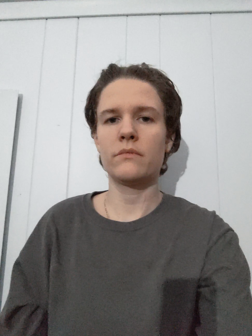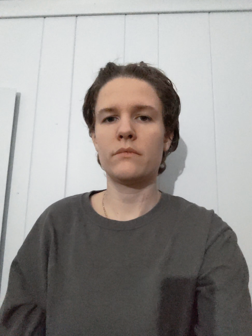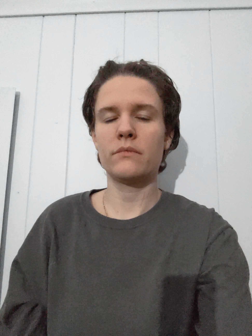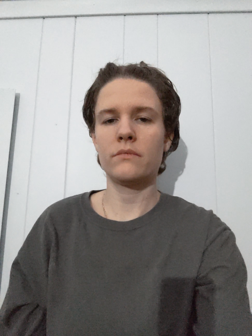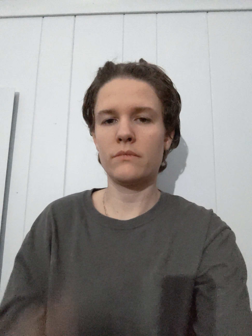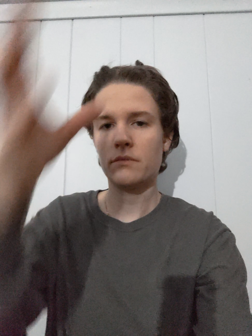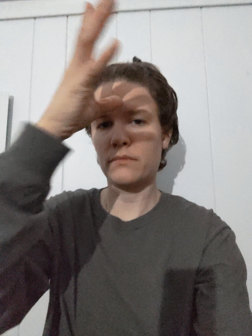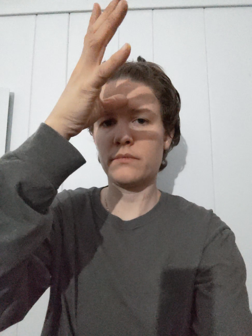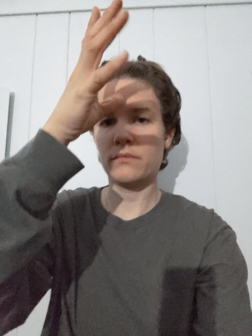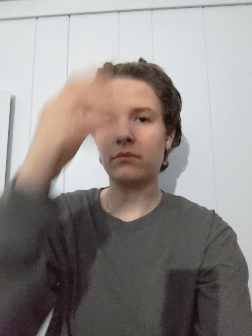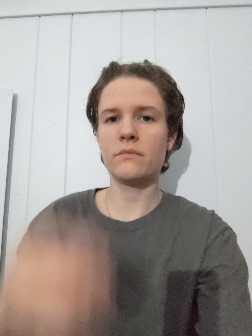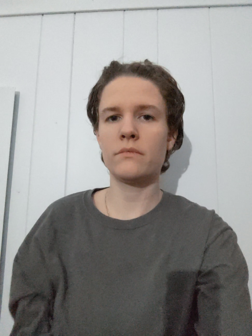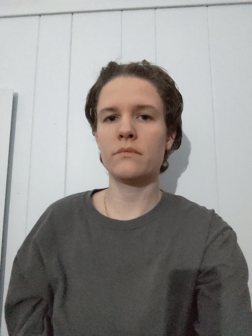dad